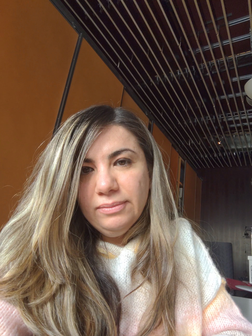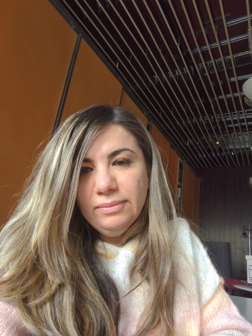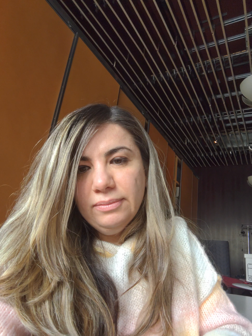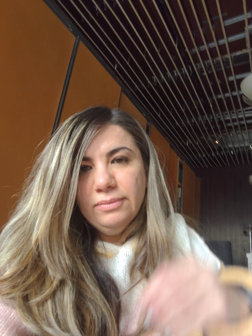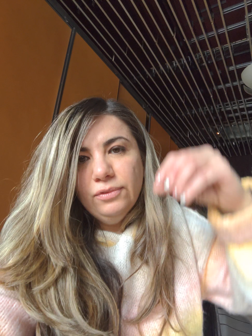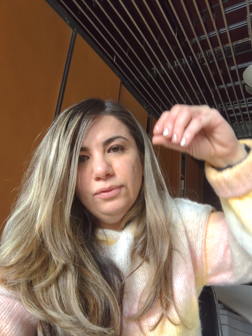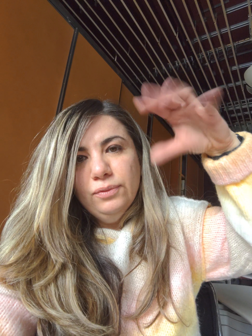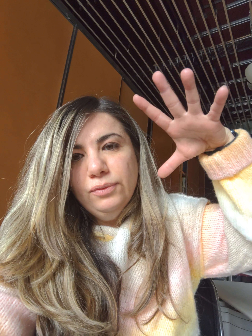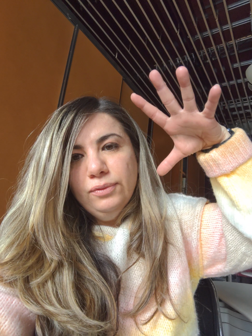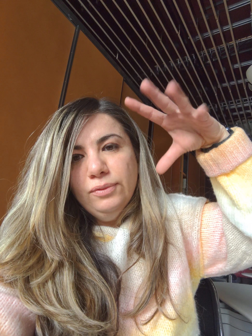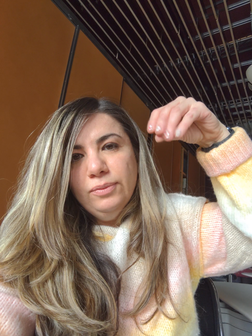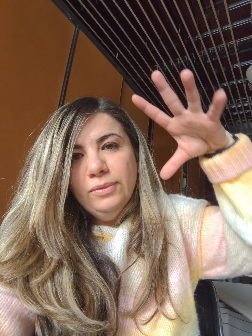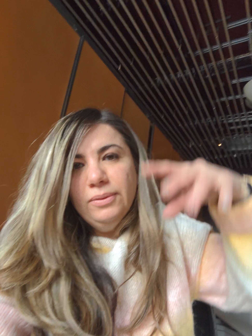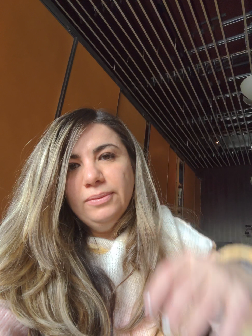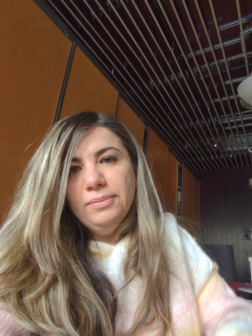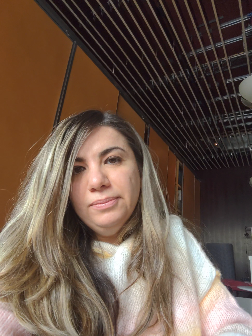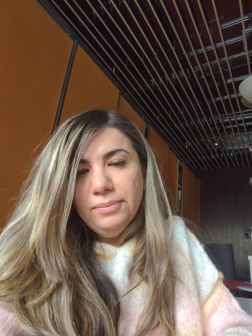lamp